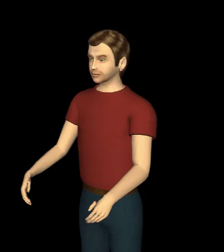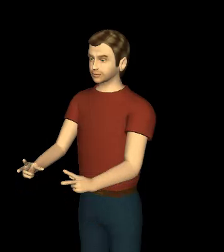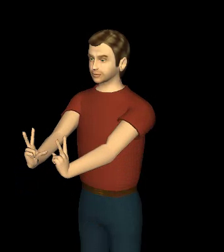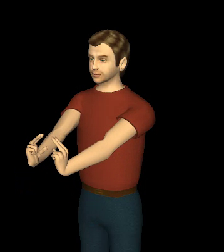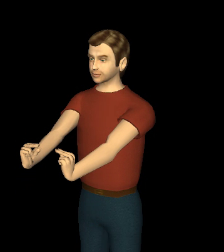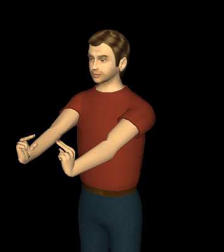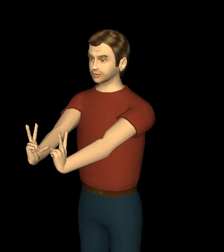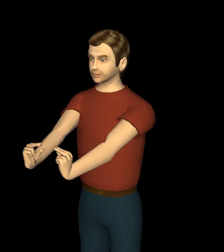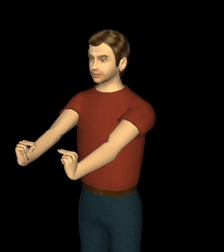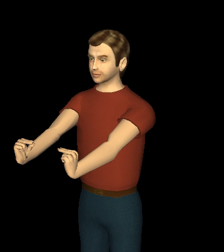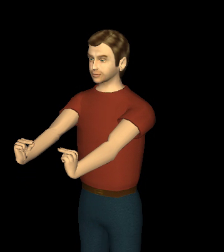يشرح